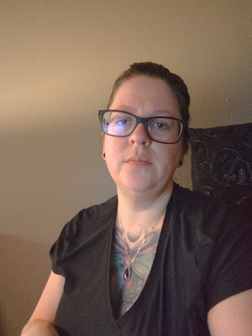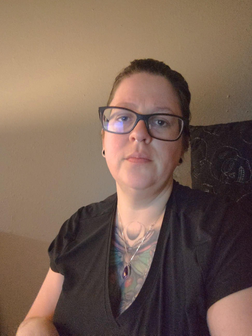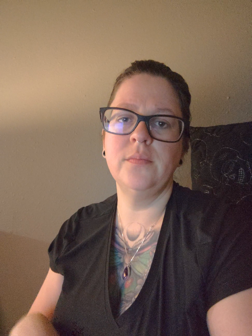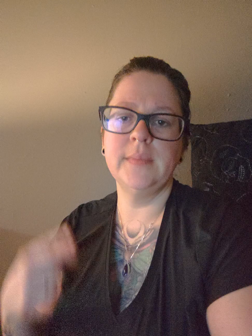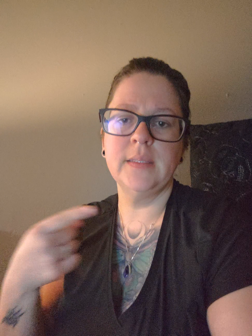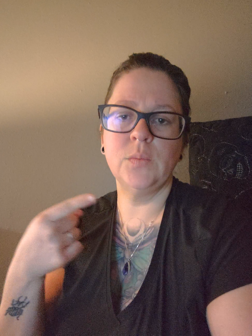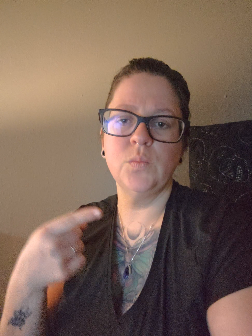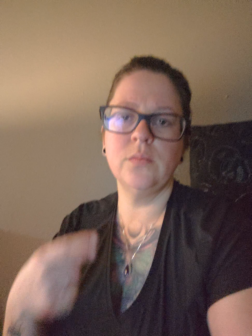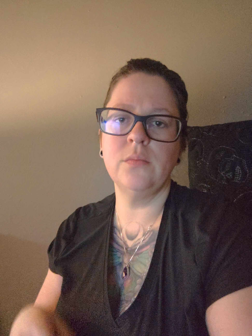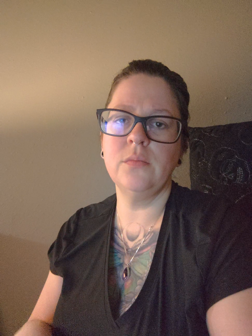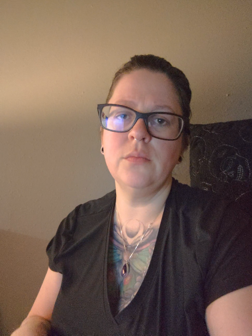owie